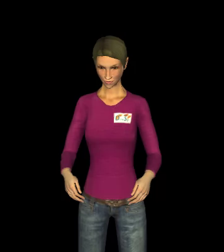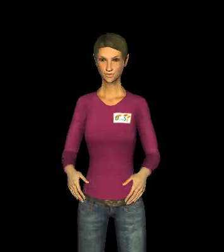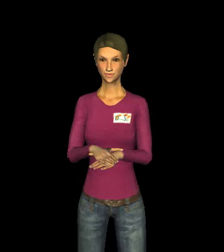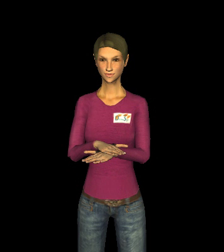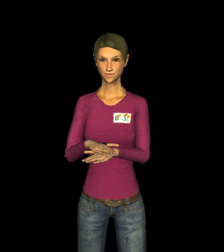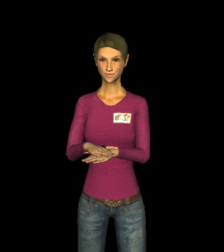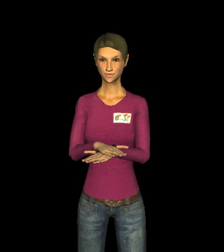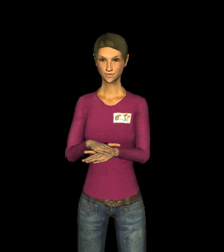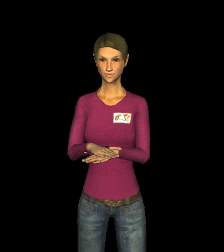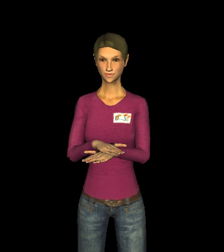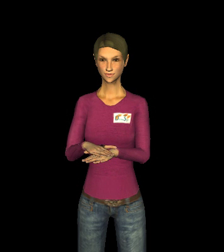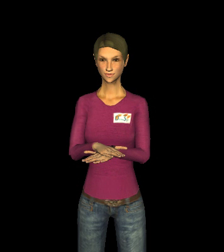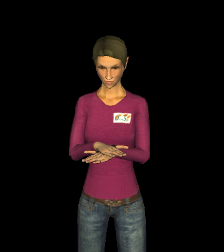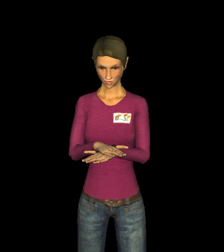مرهم